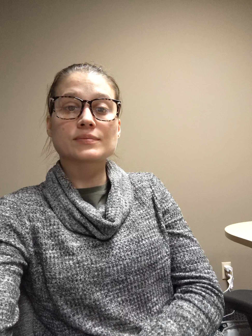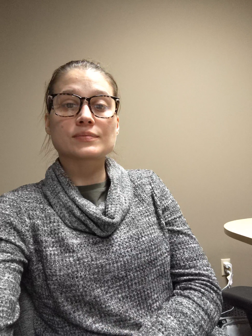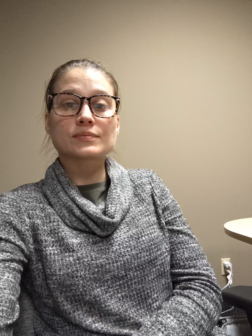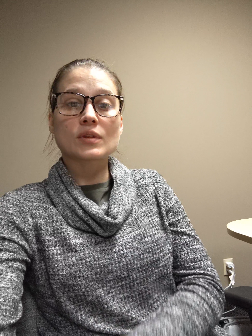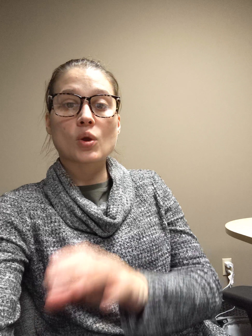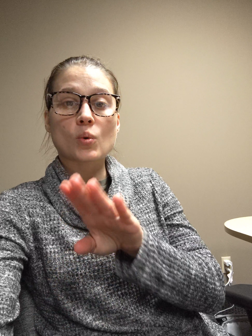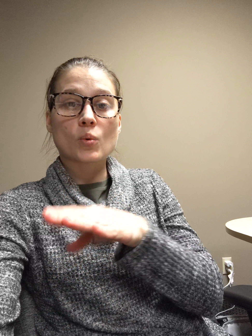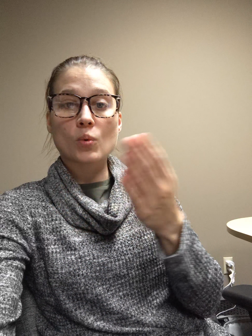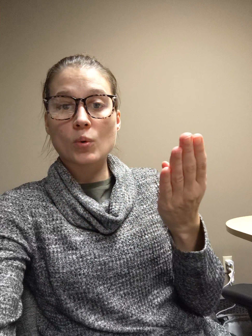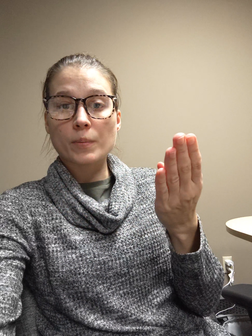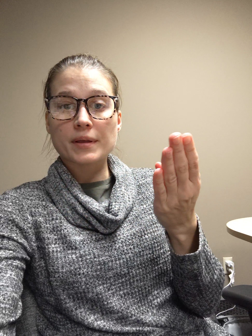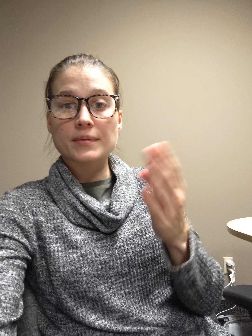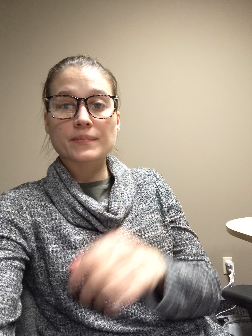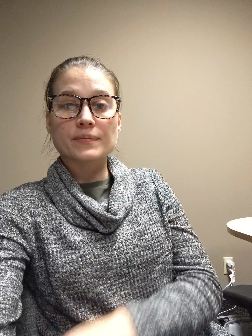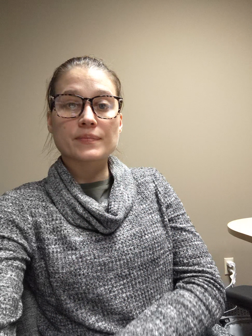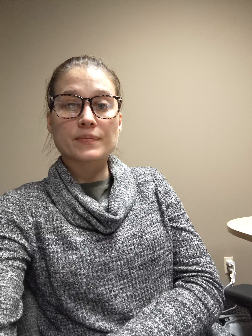open